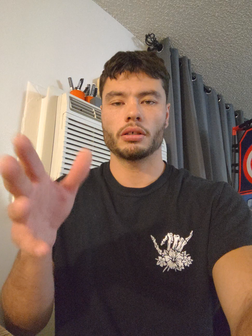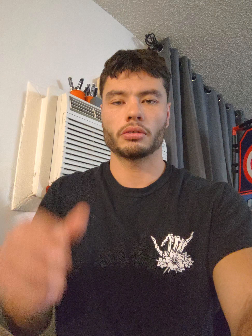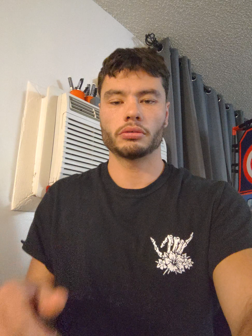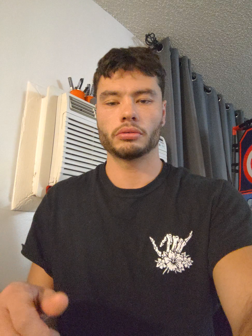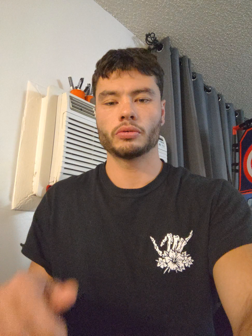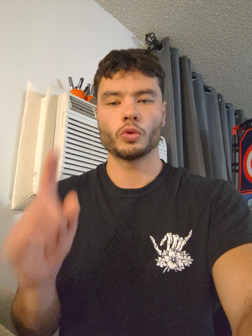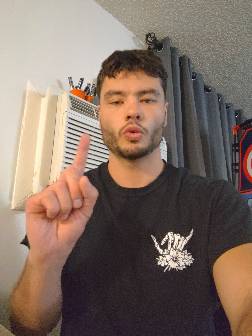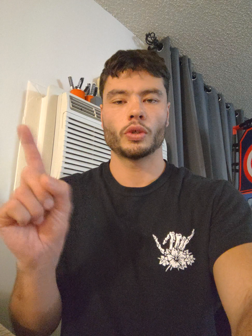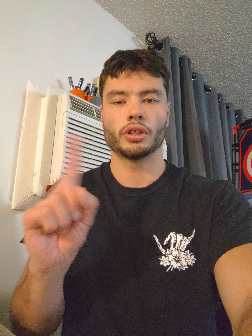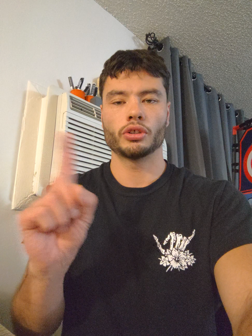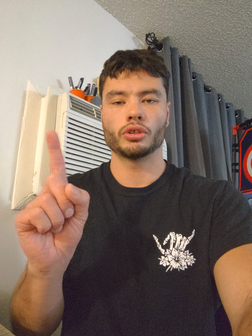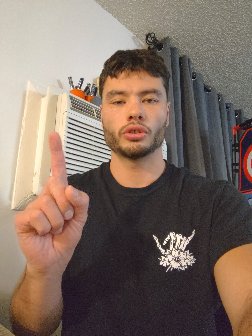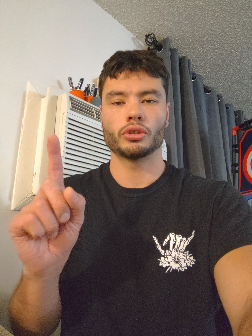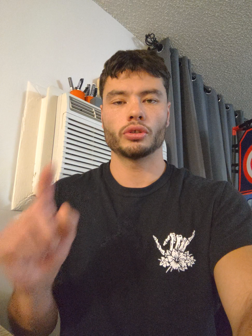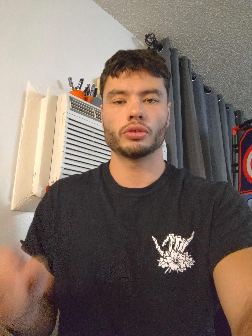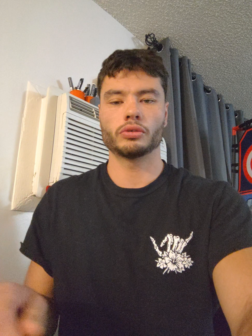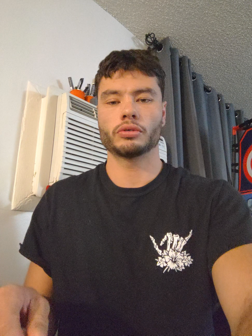where